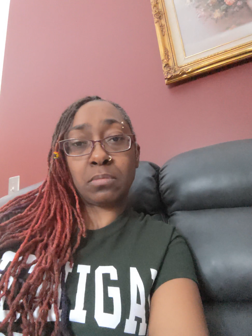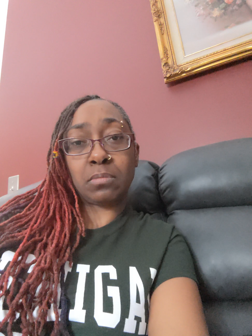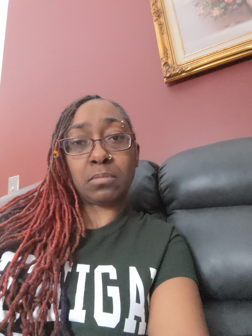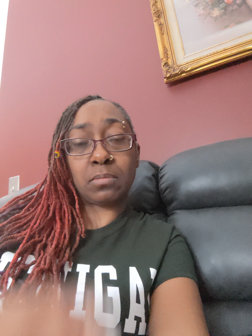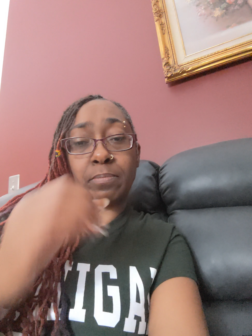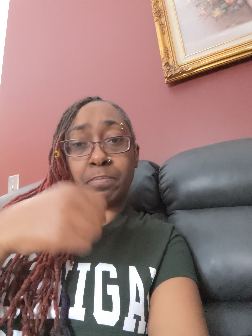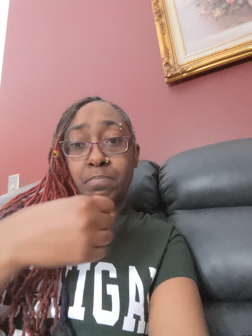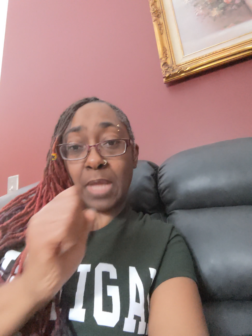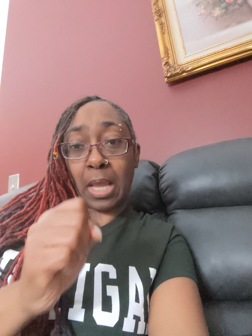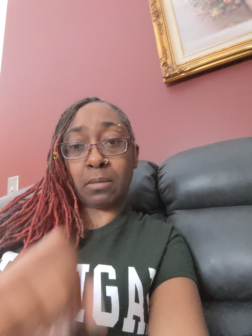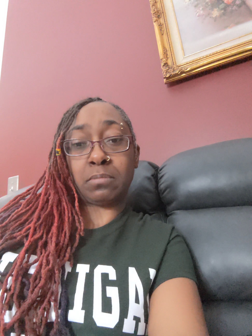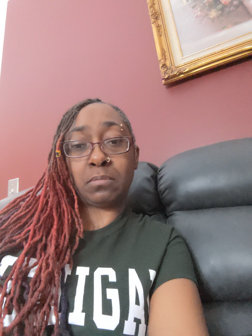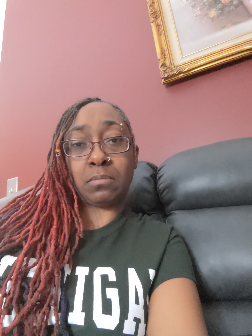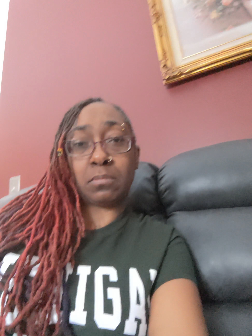make